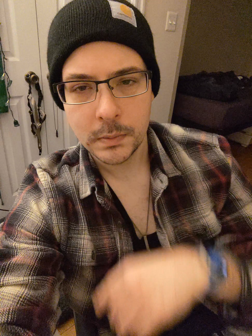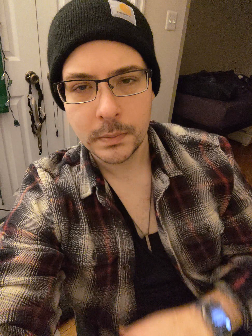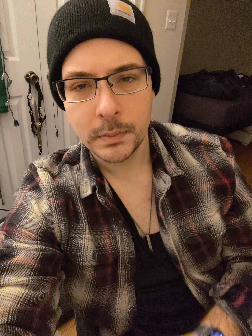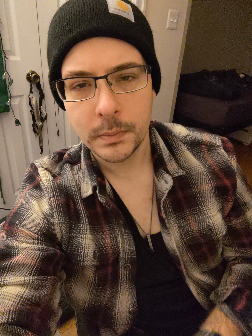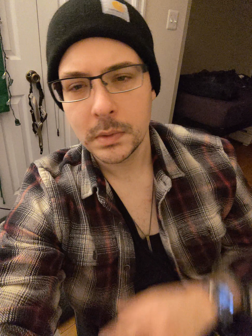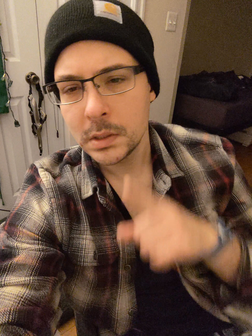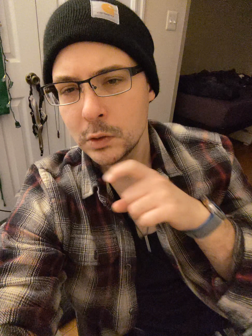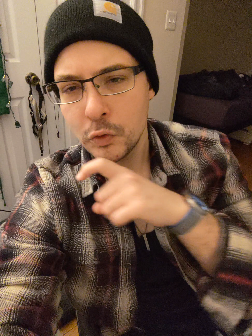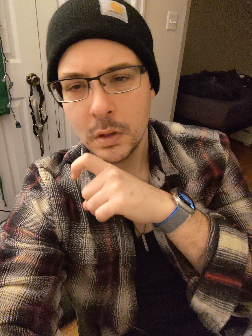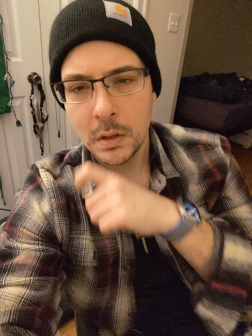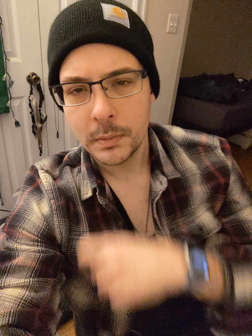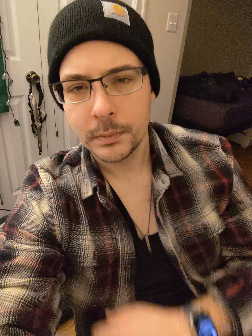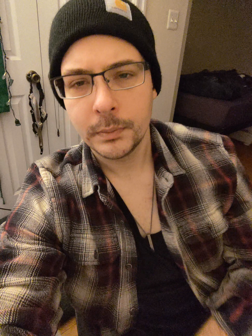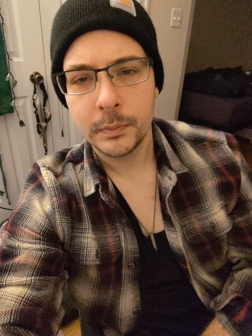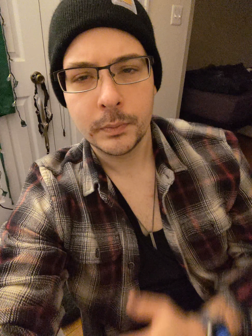cereal